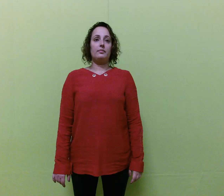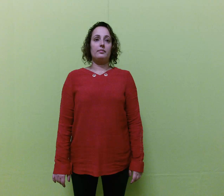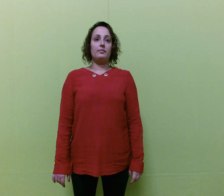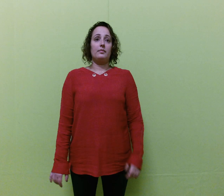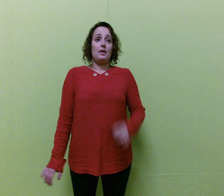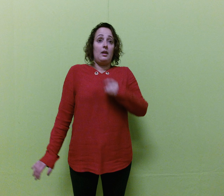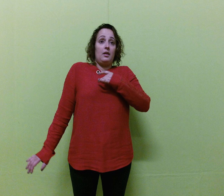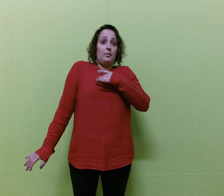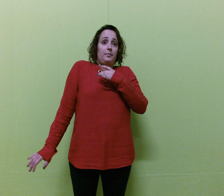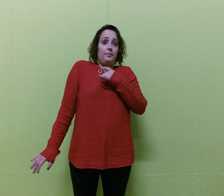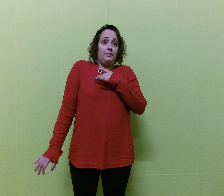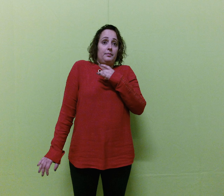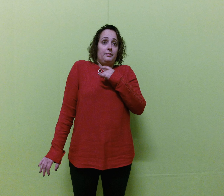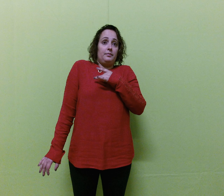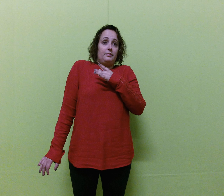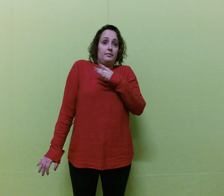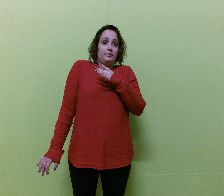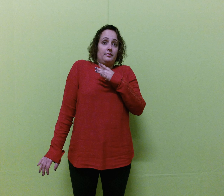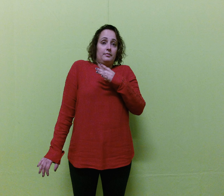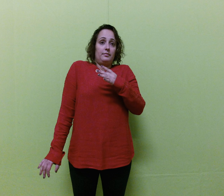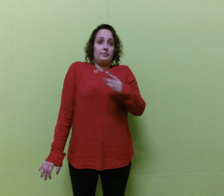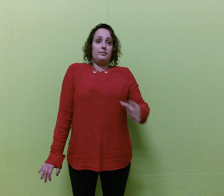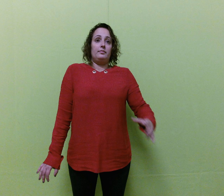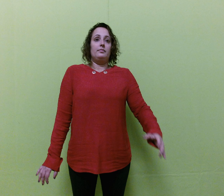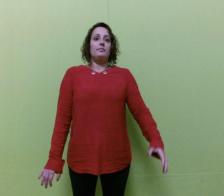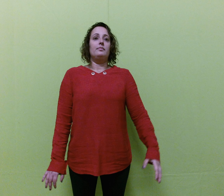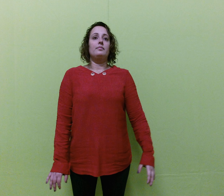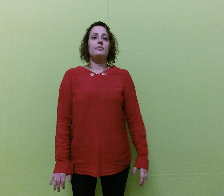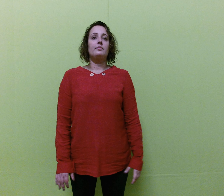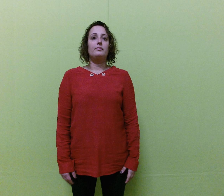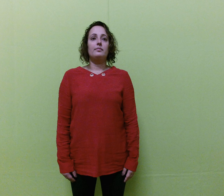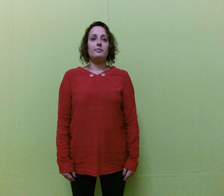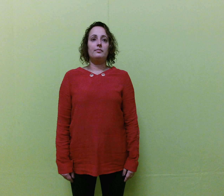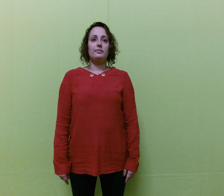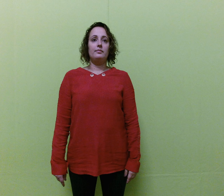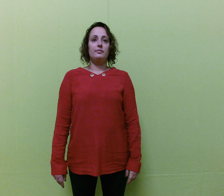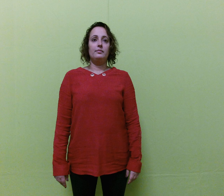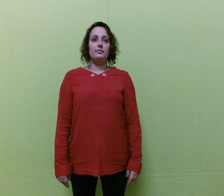medo